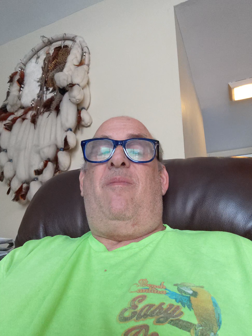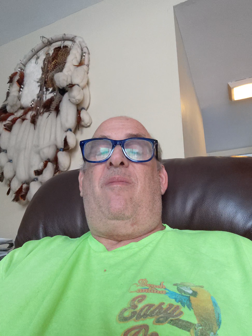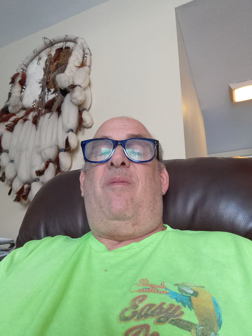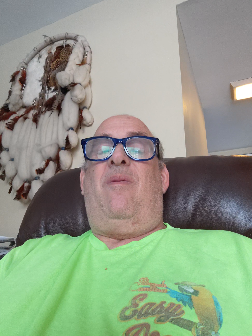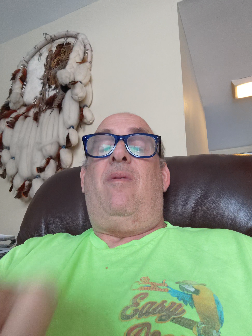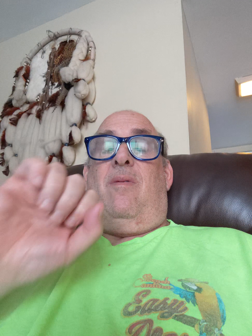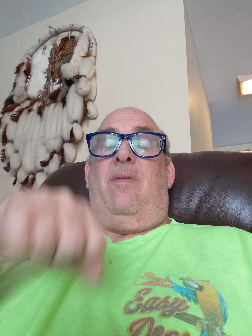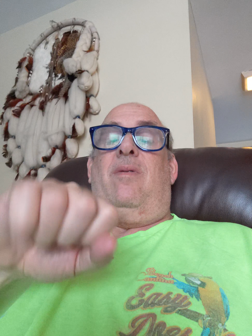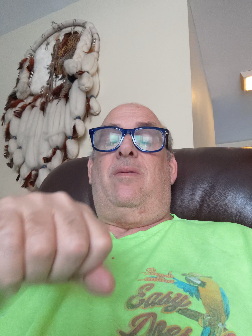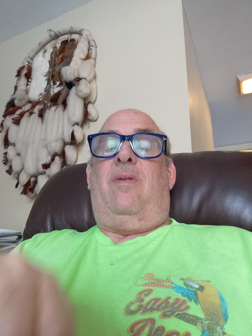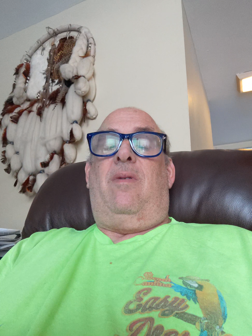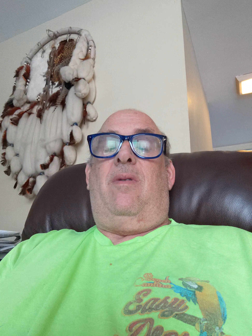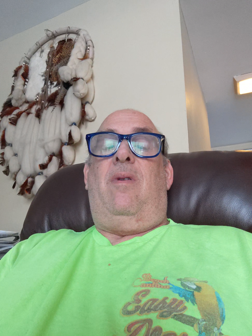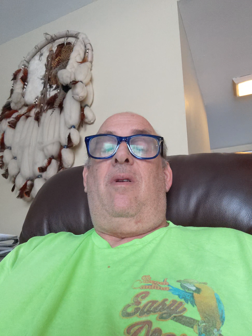yes